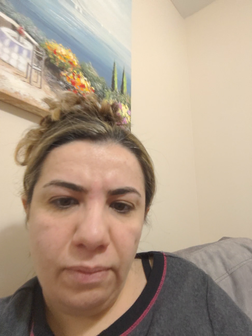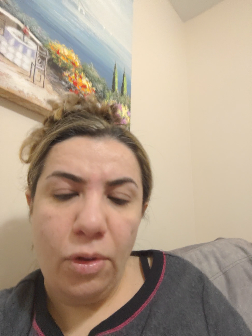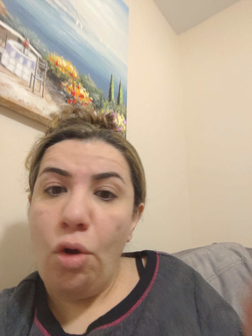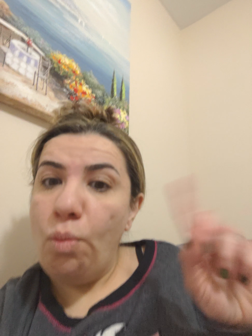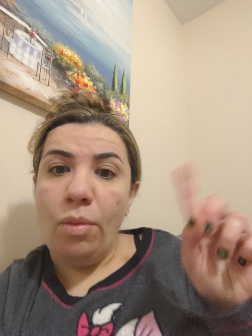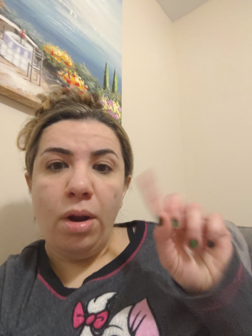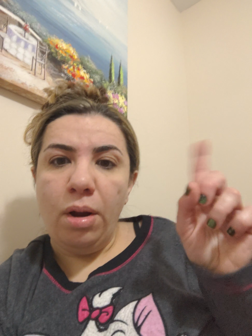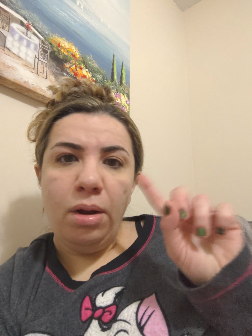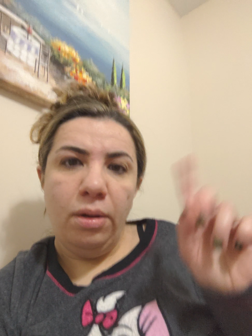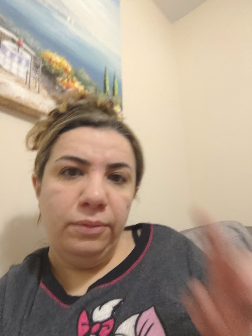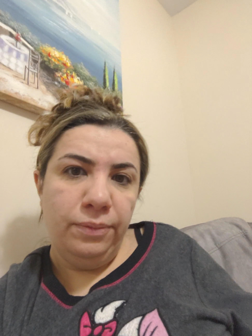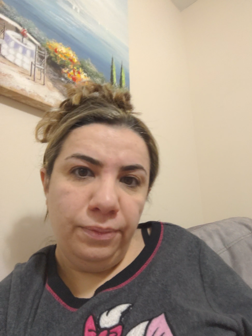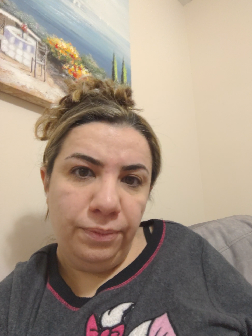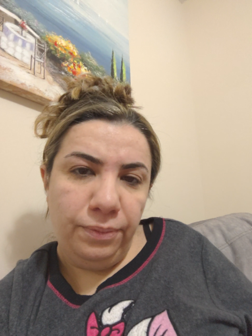where